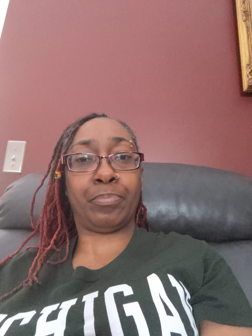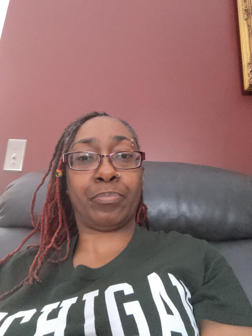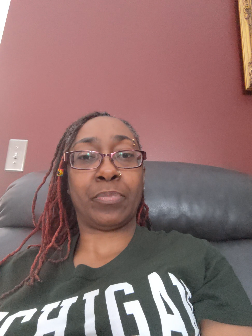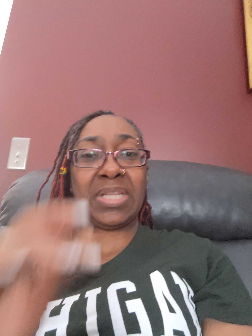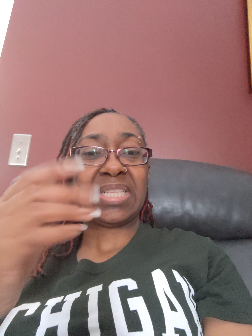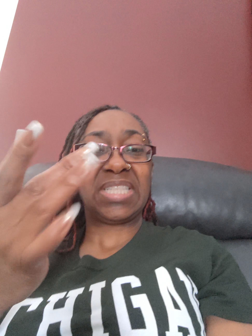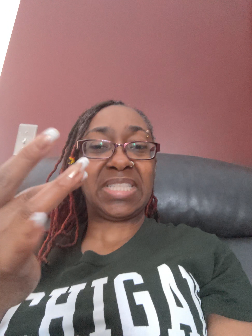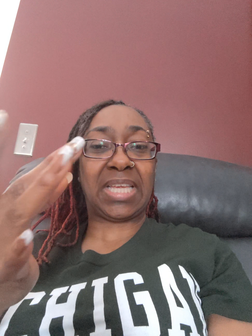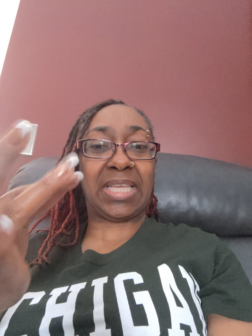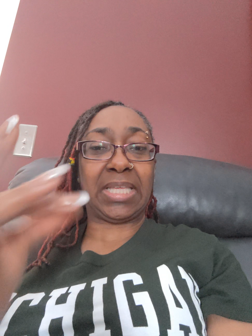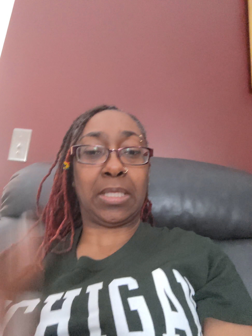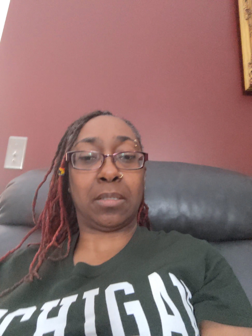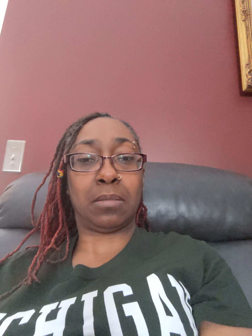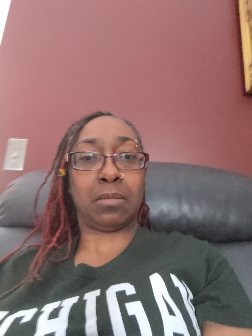sticky